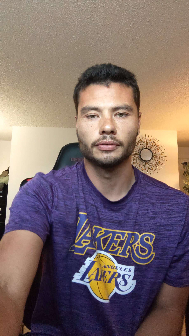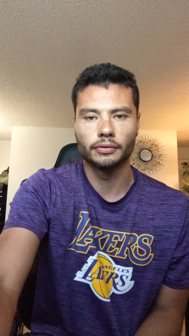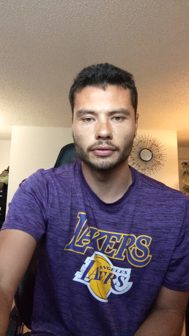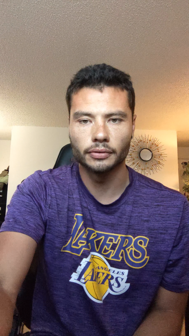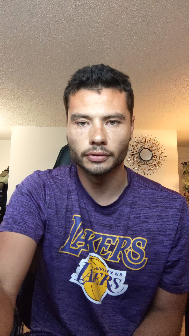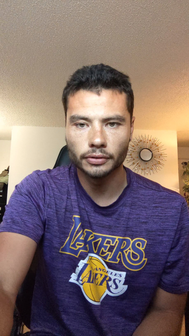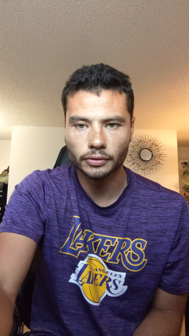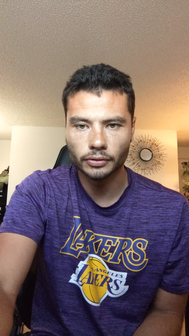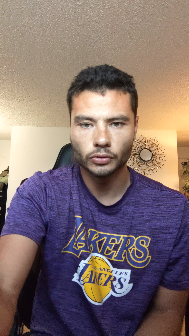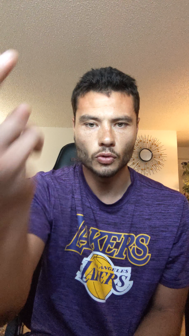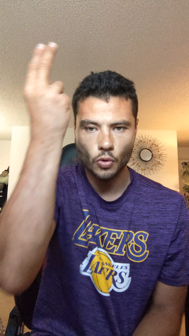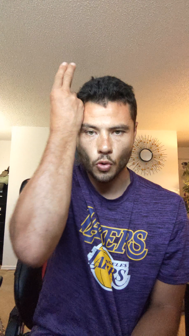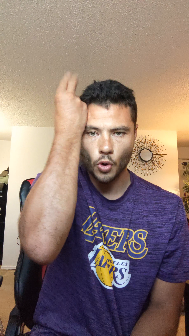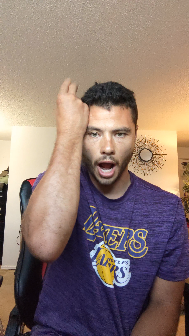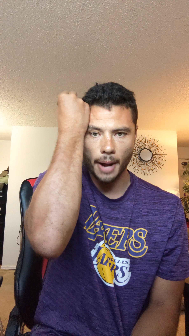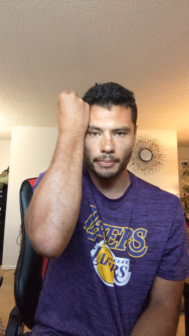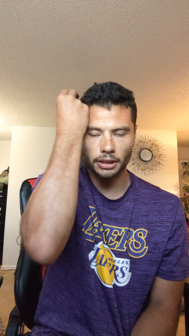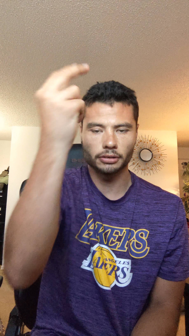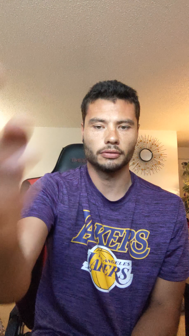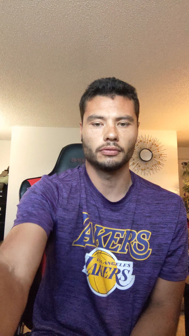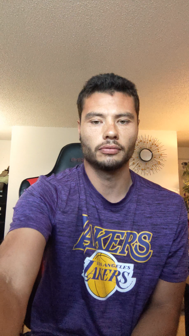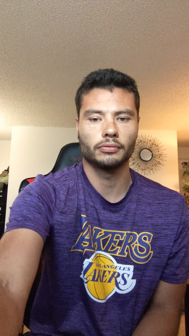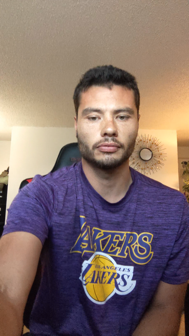rabbit